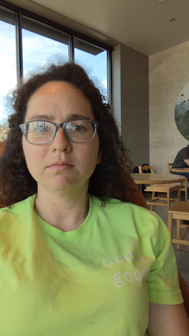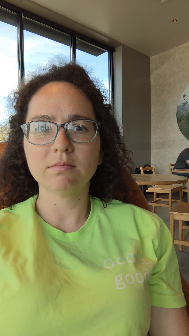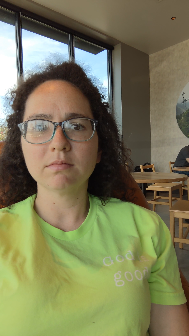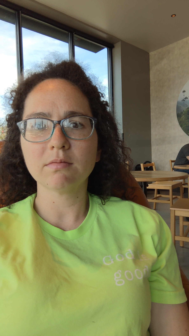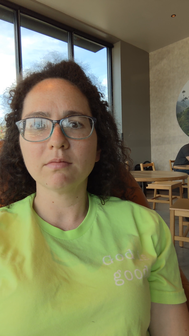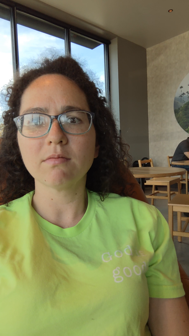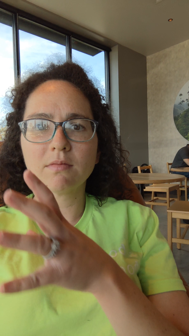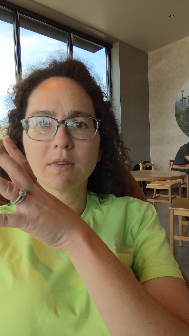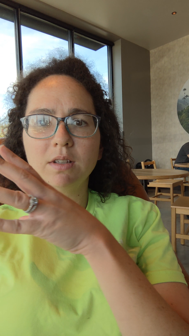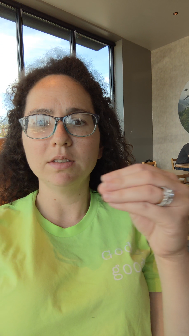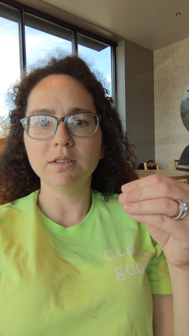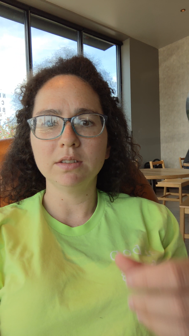and